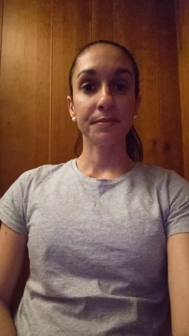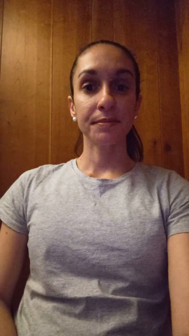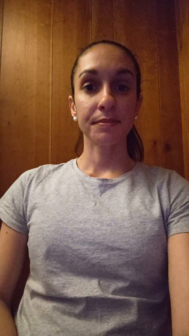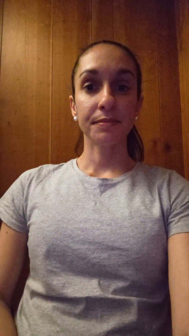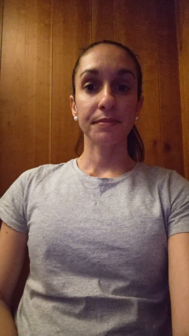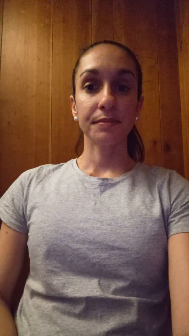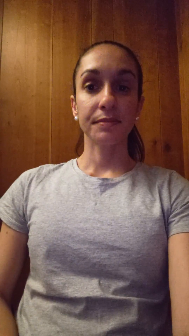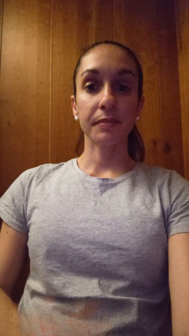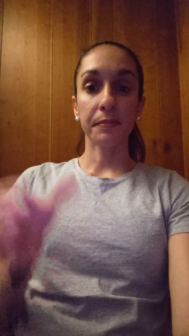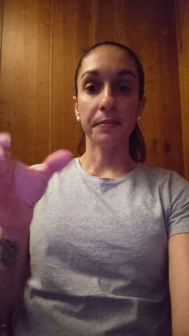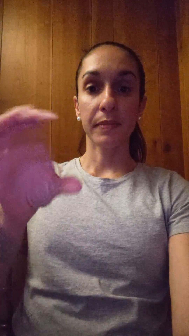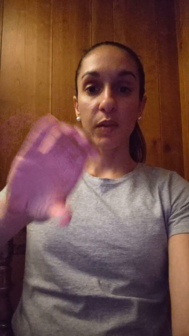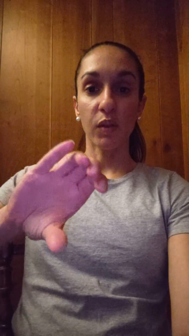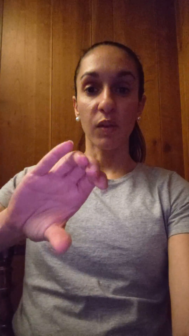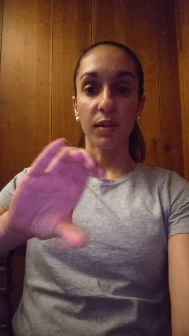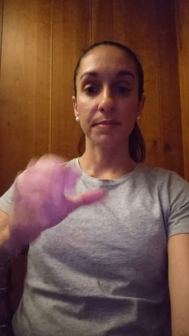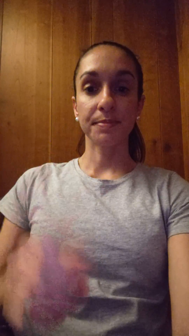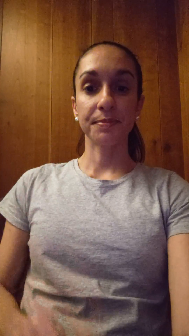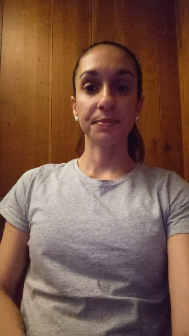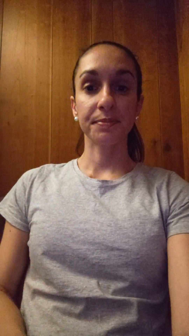pour